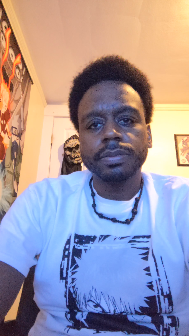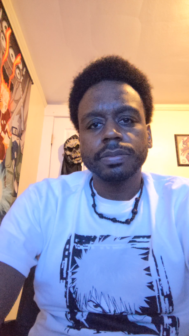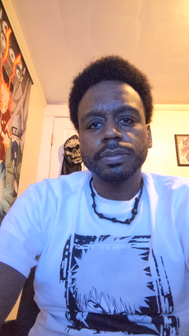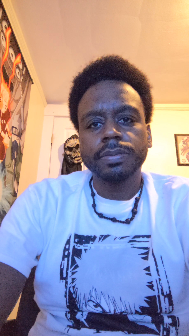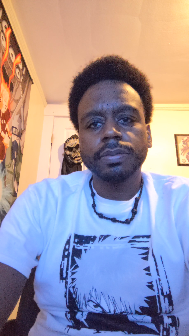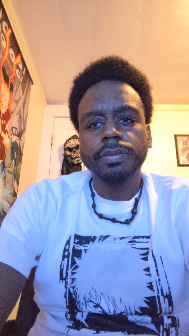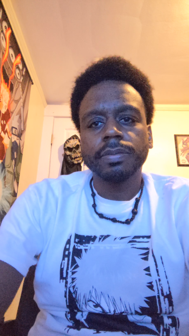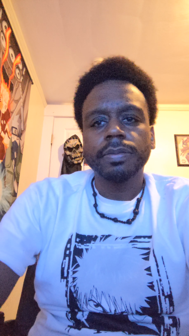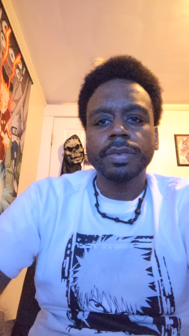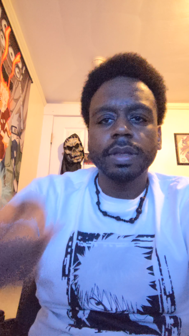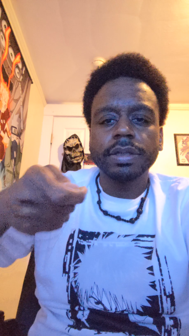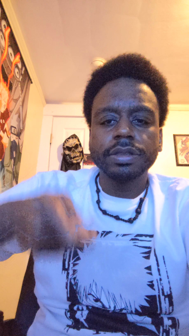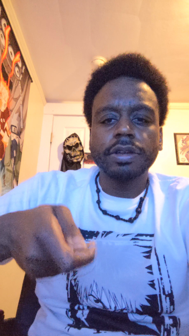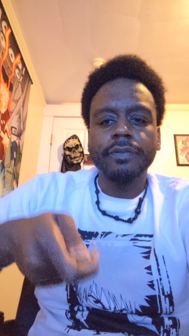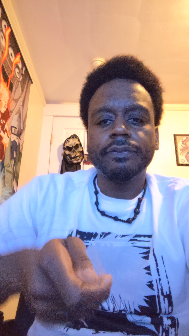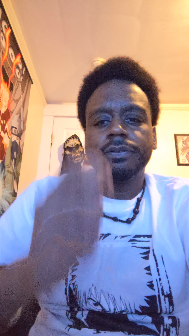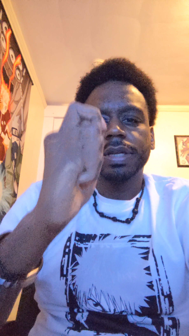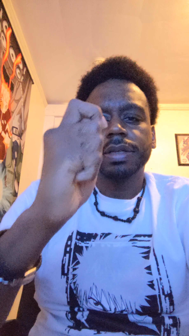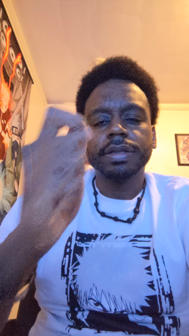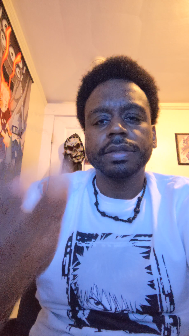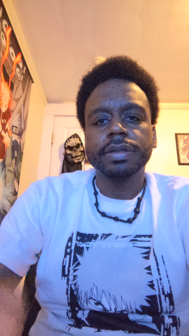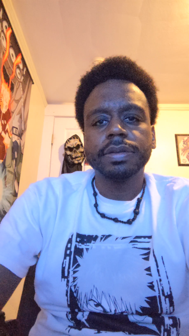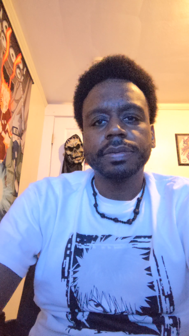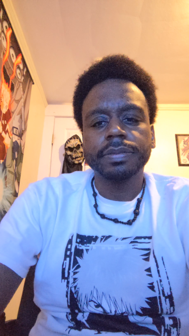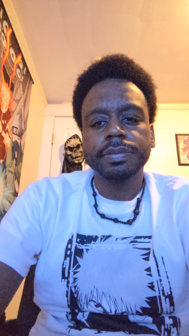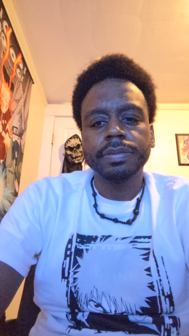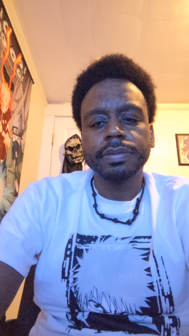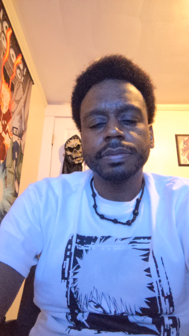shovel